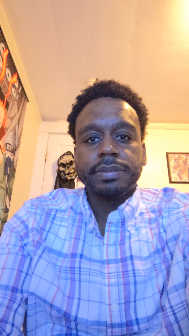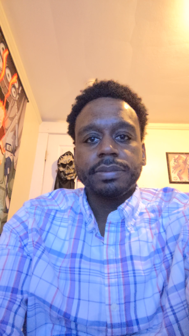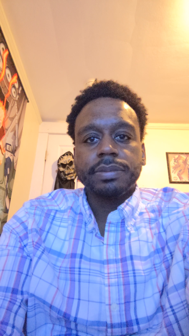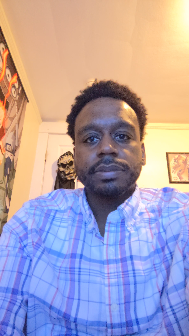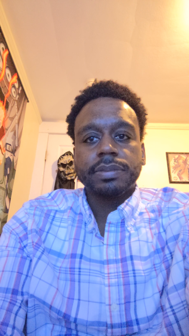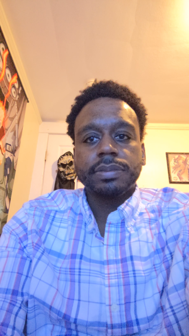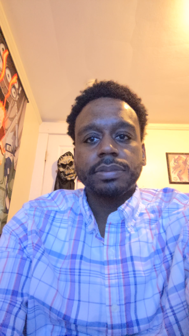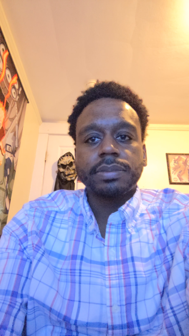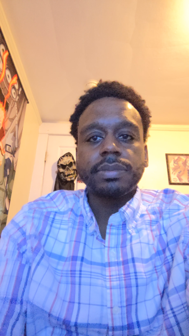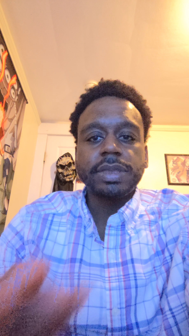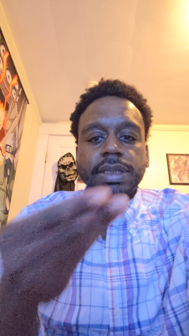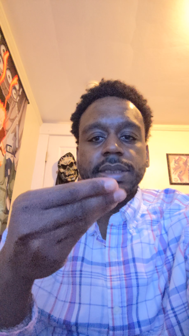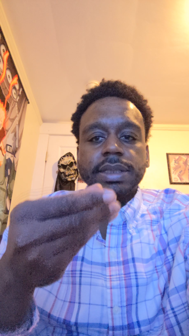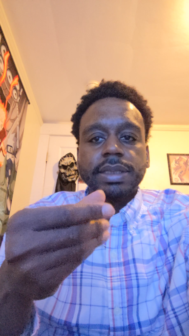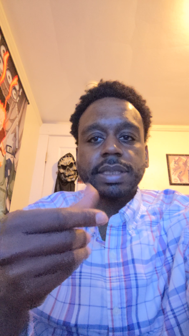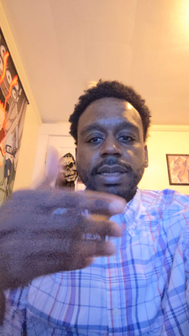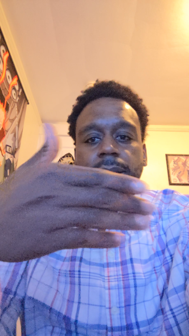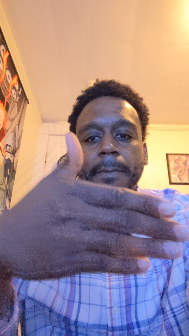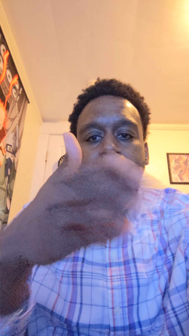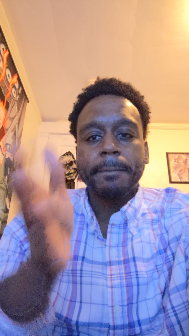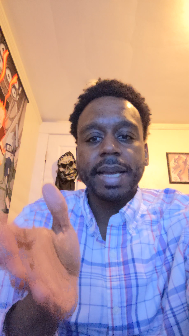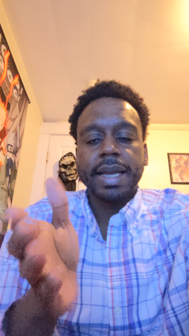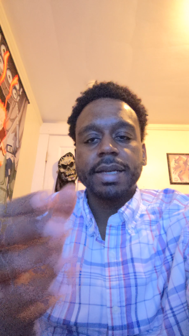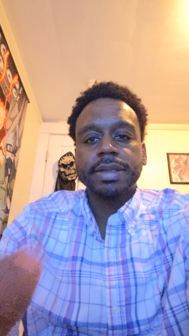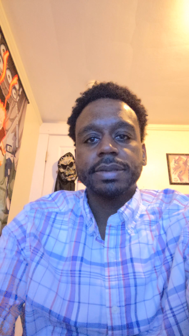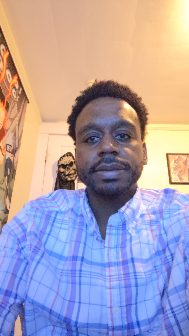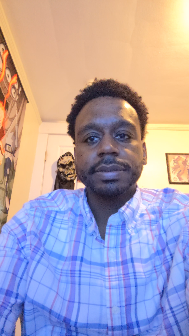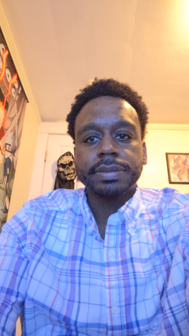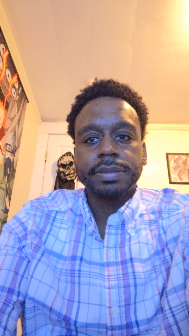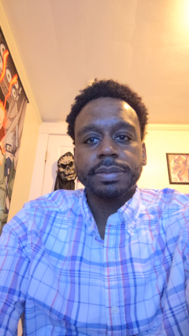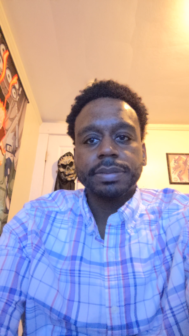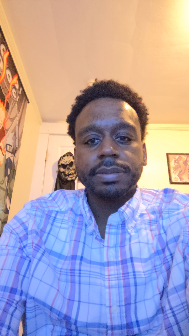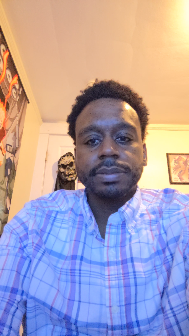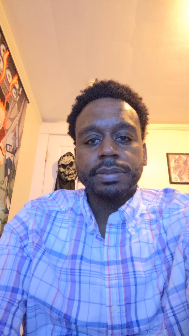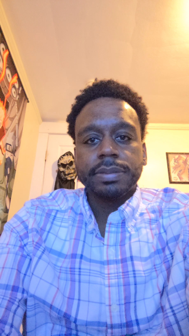sandbox